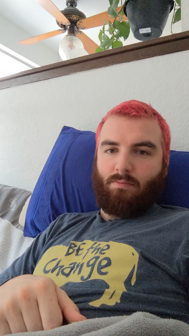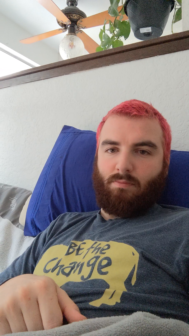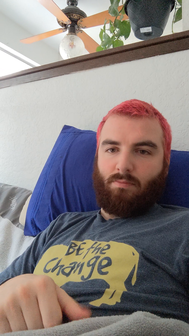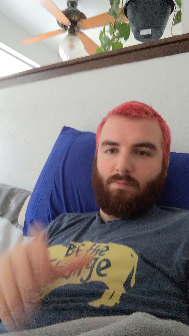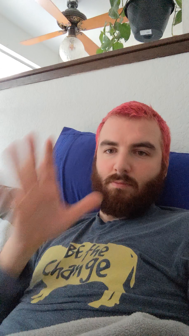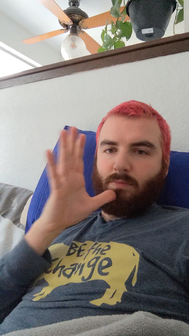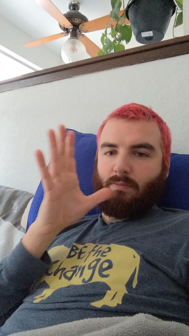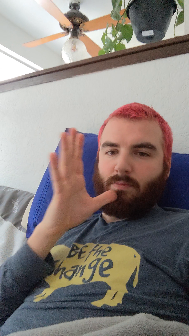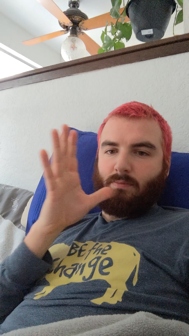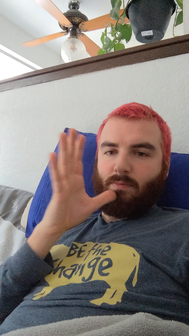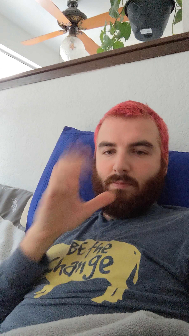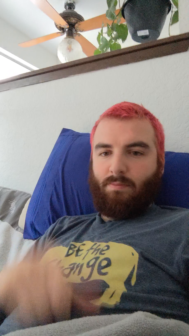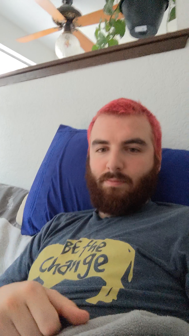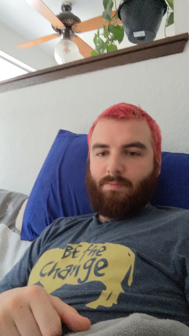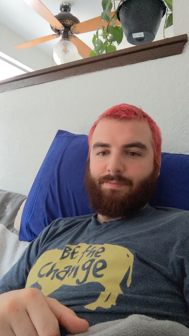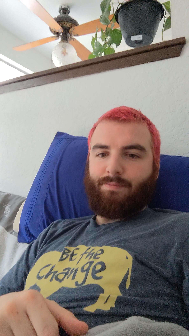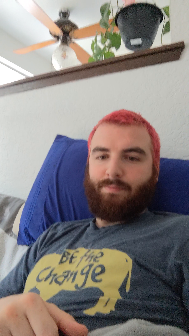mommy